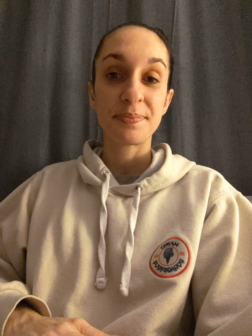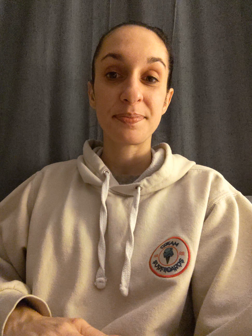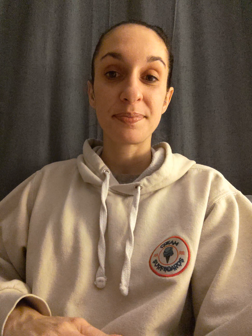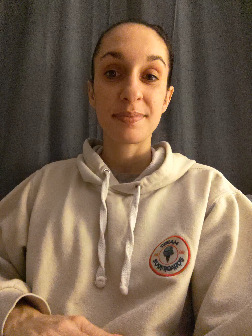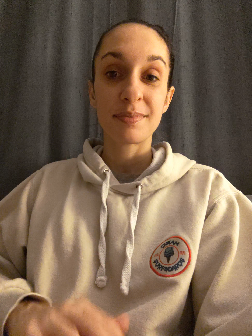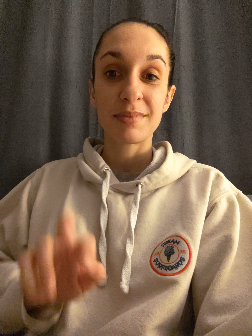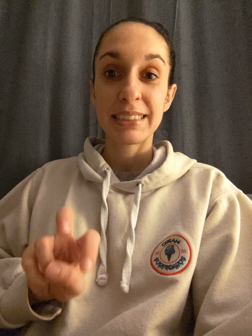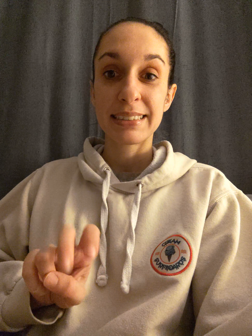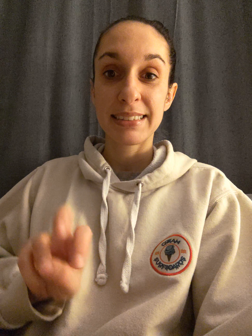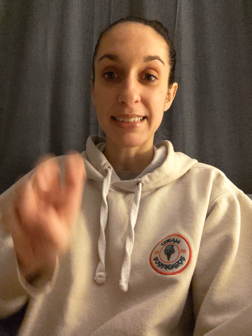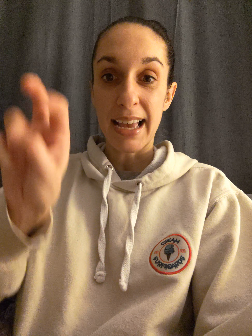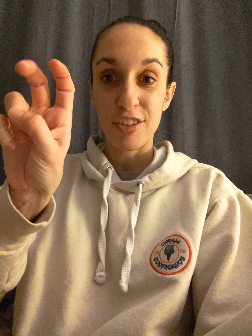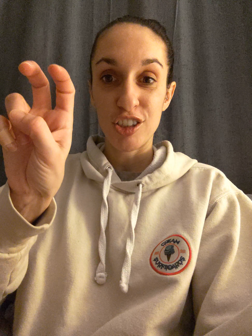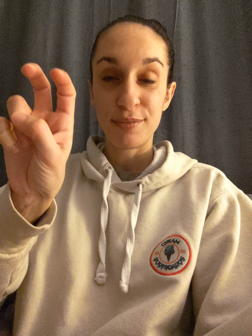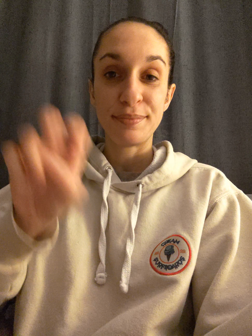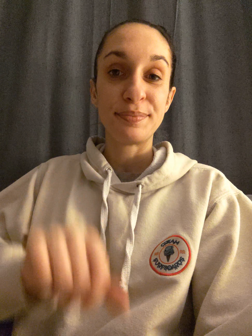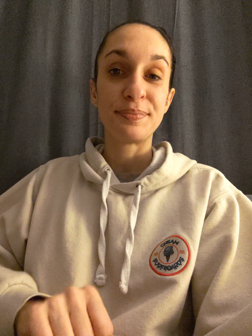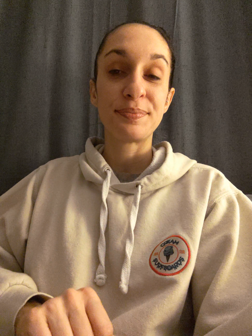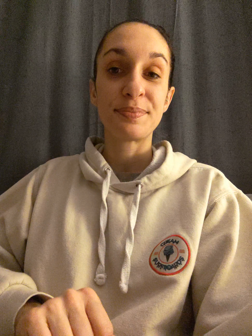stairs